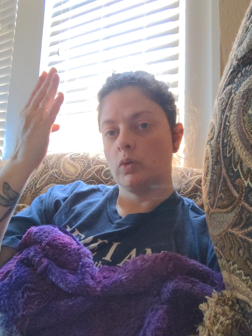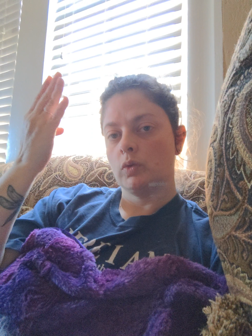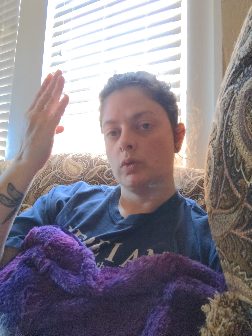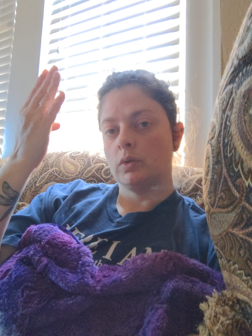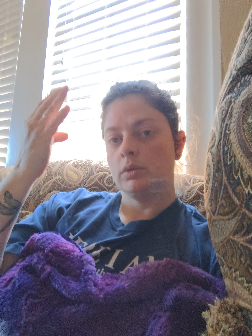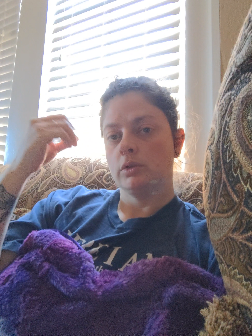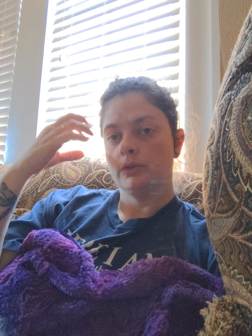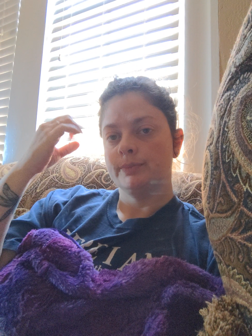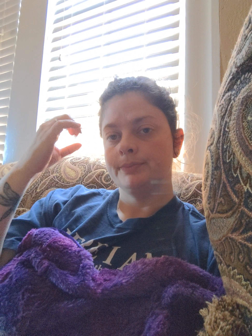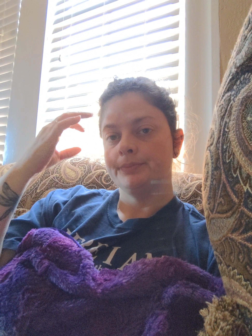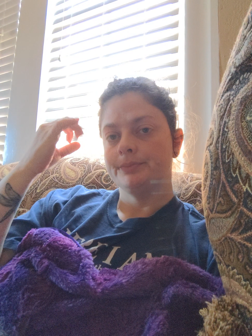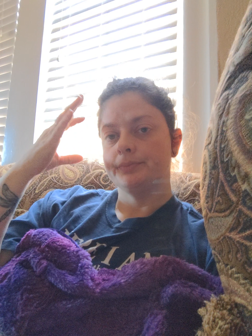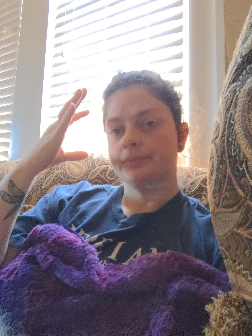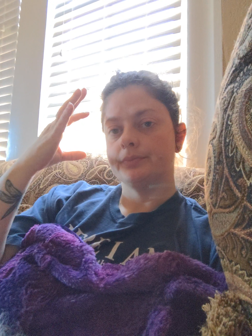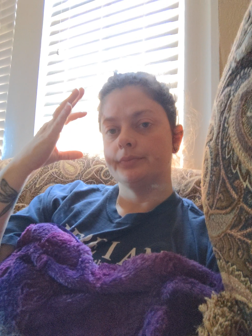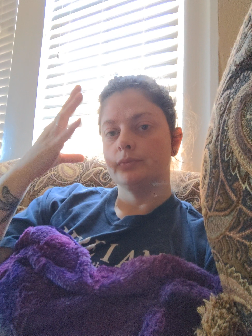shower